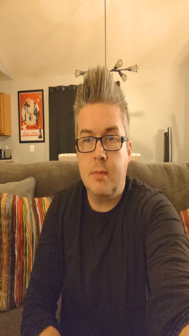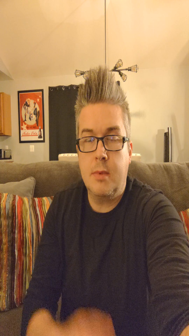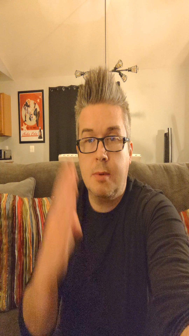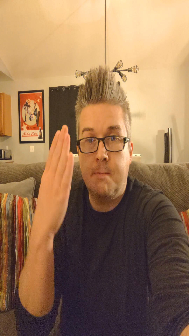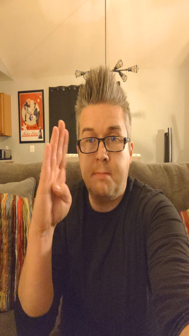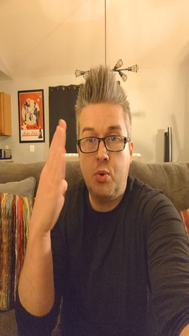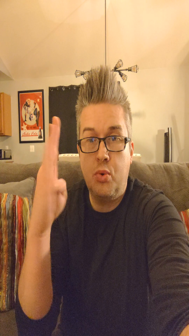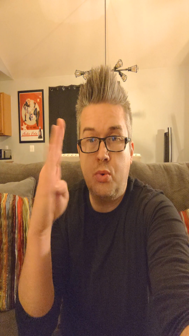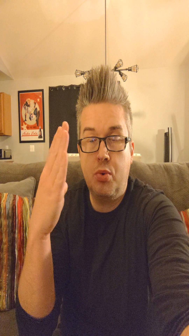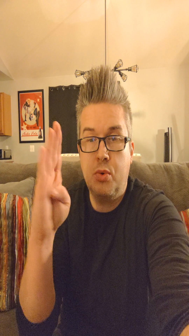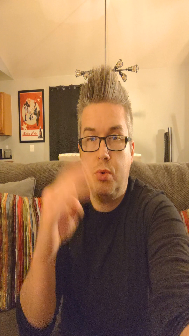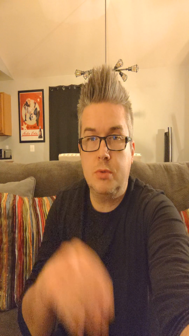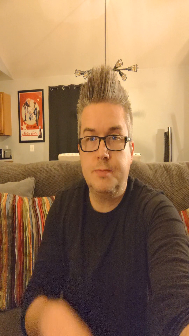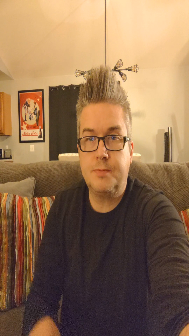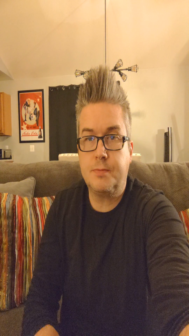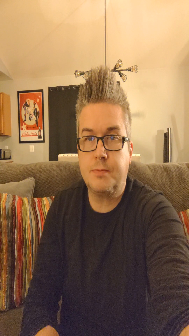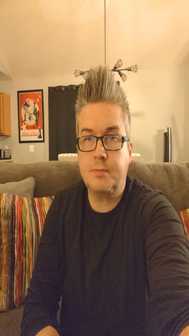blue